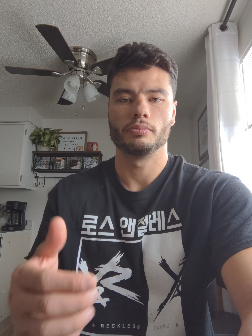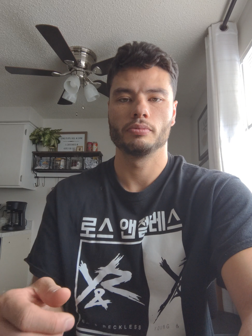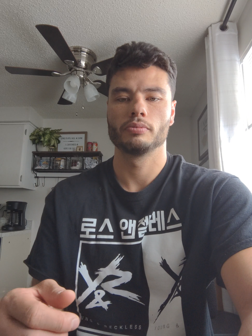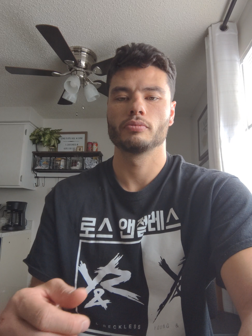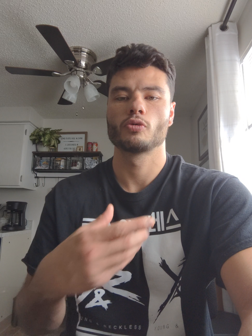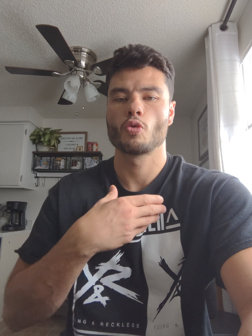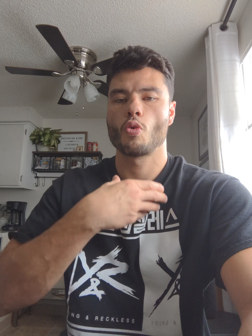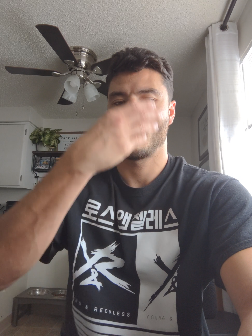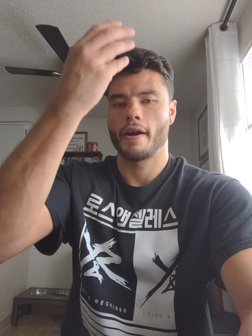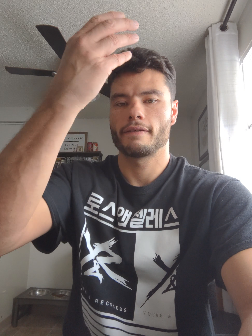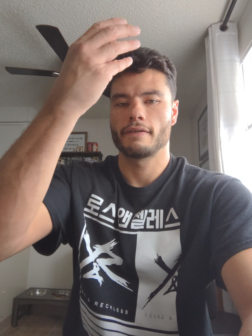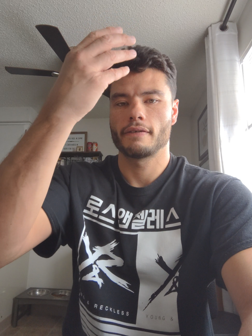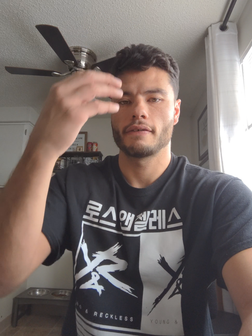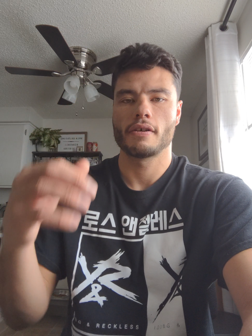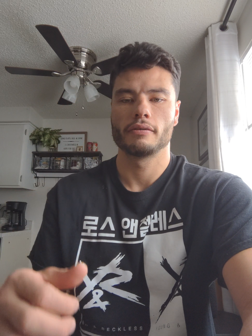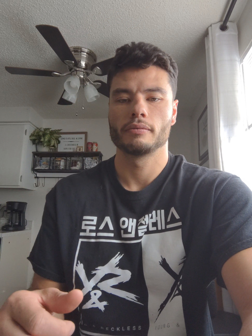giraffe